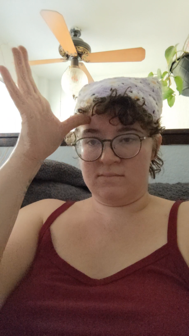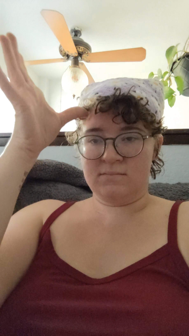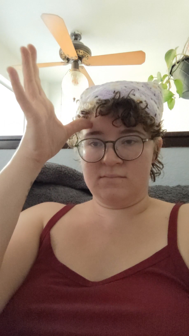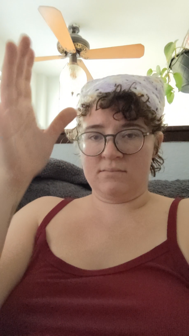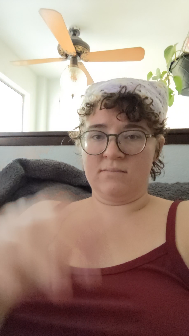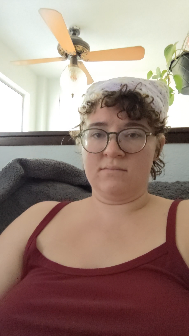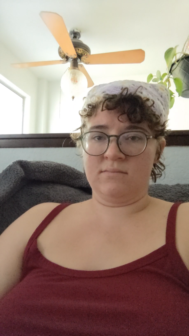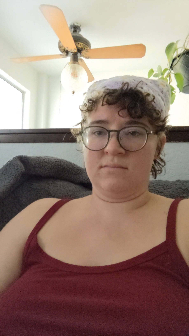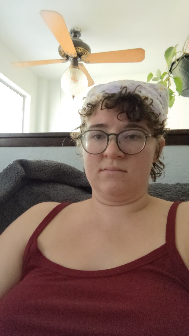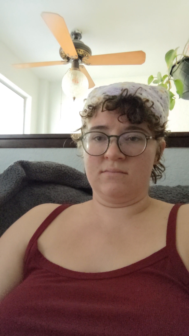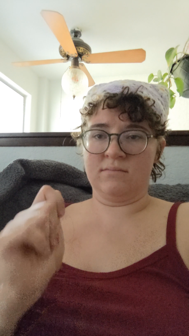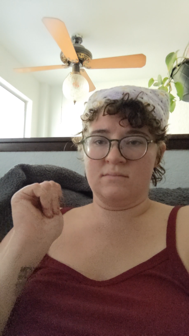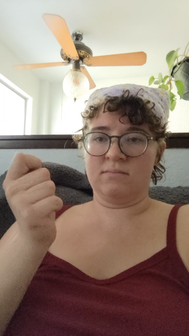bat